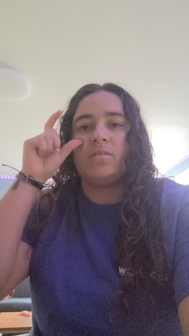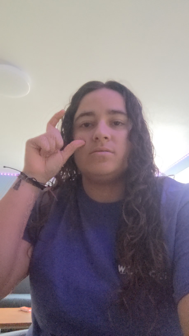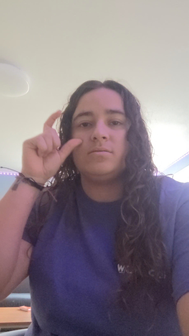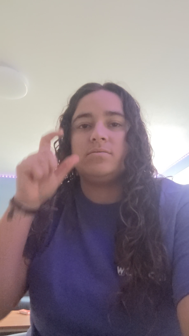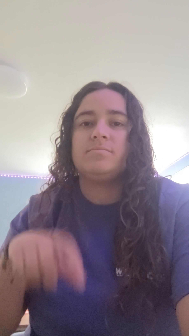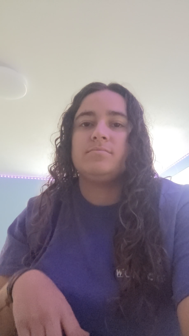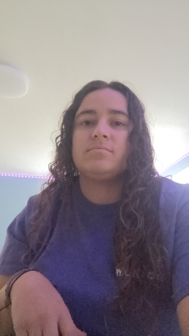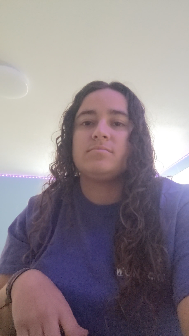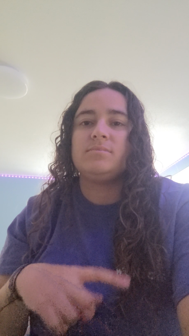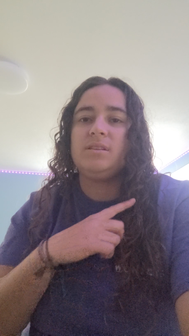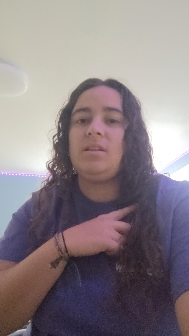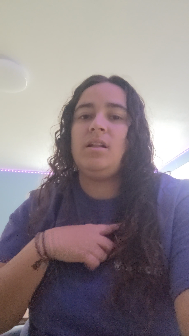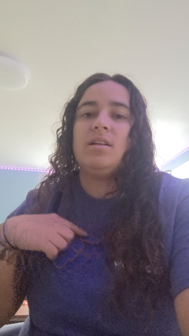necklace